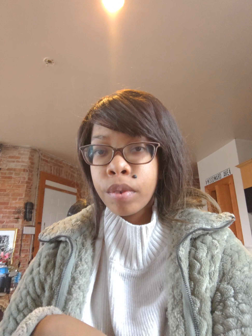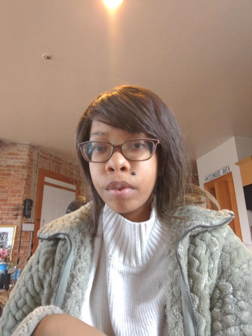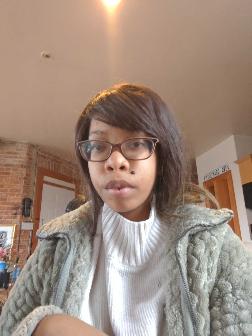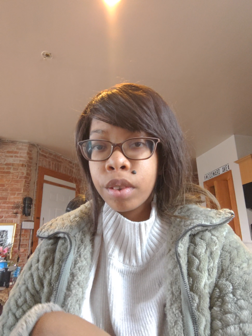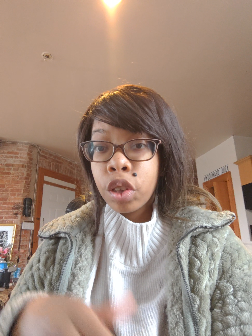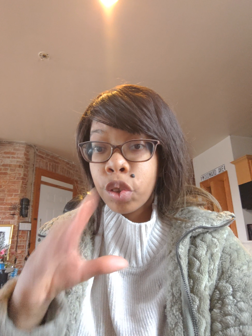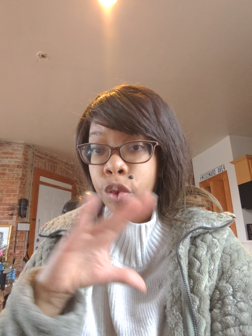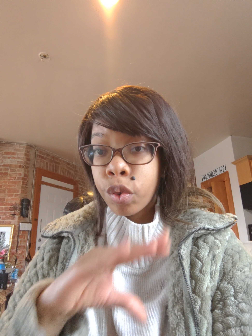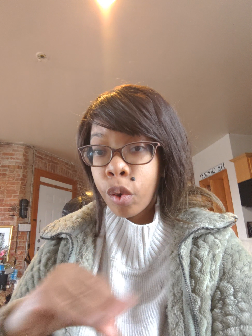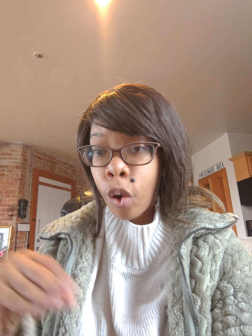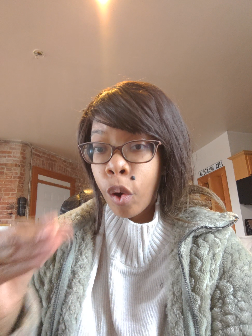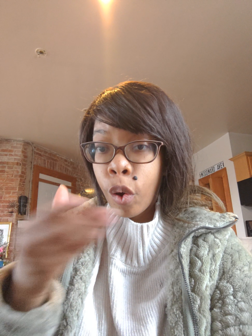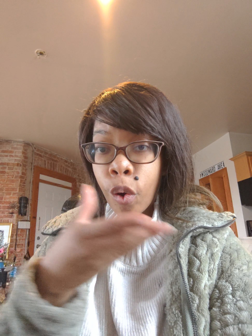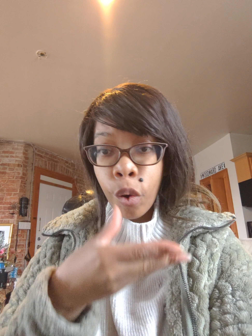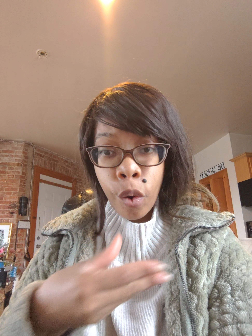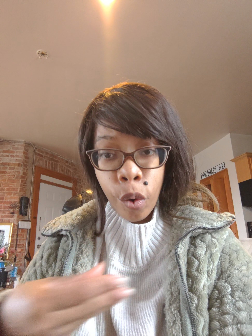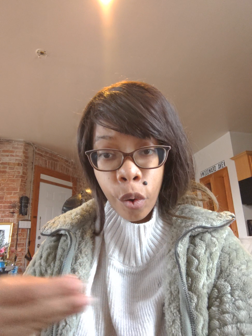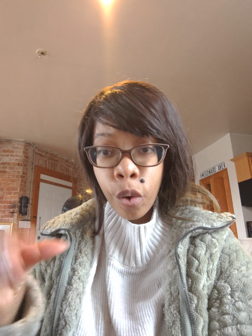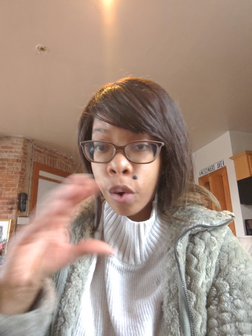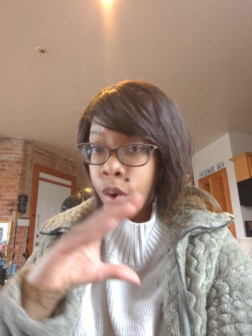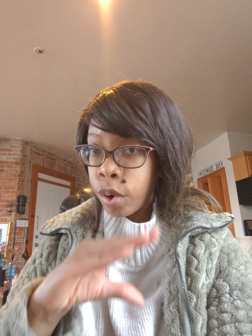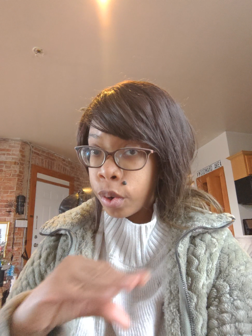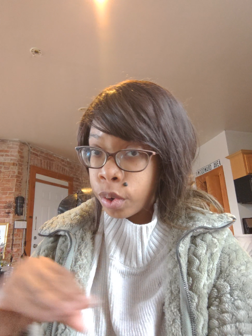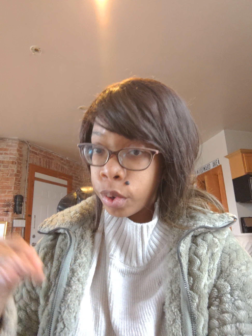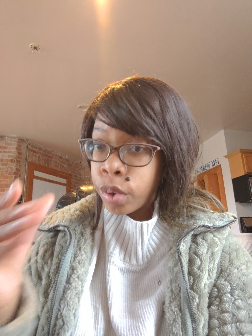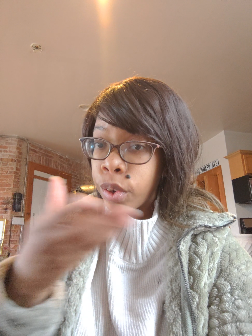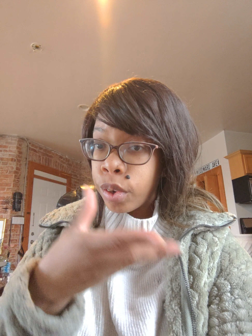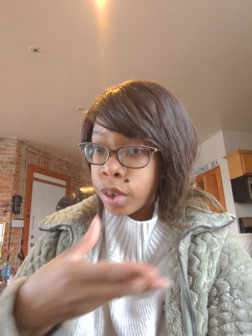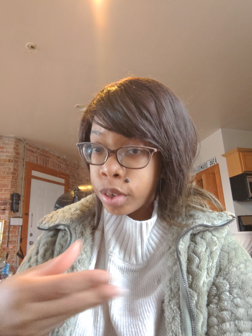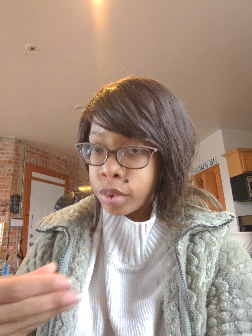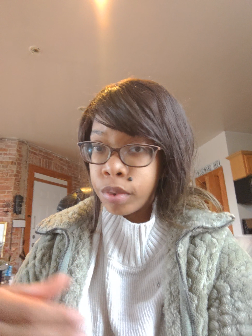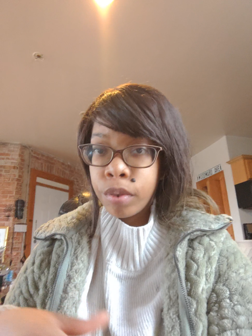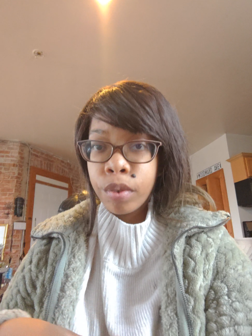story